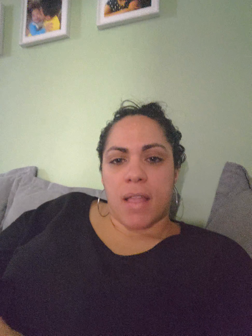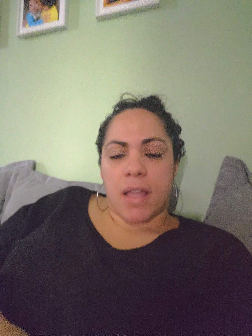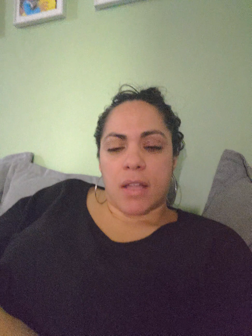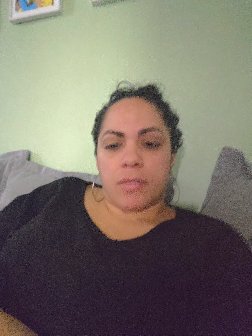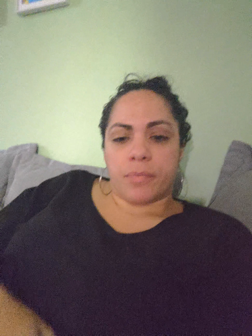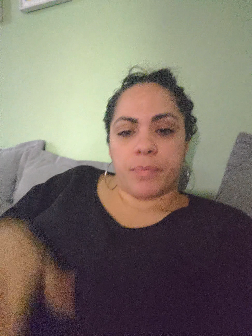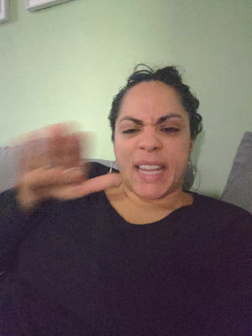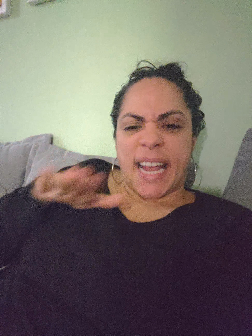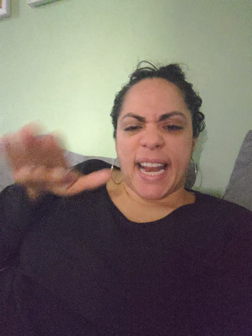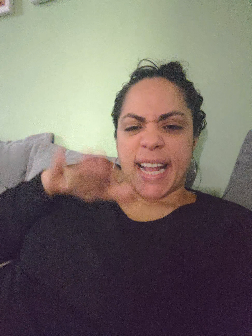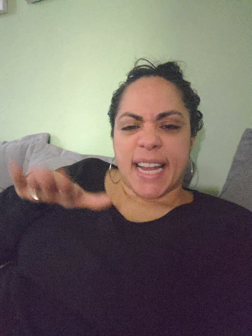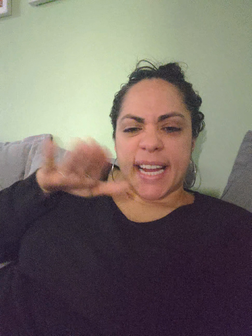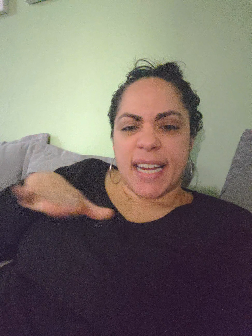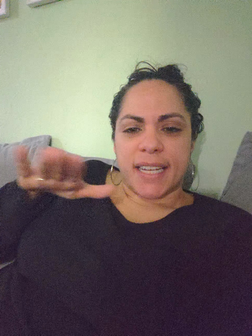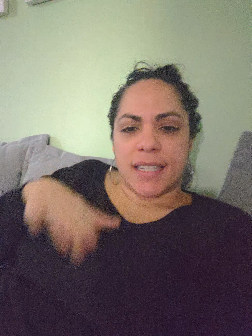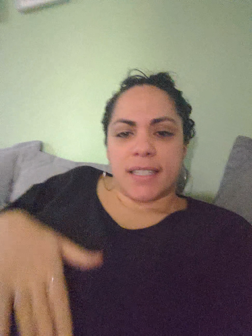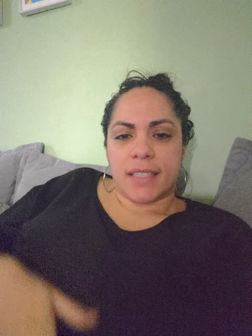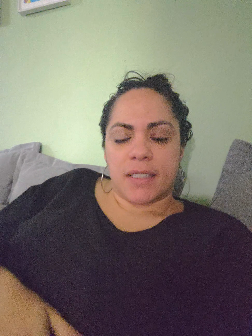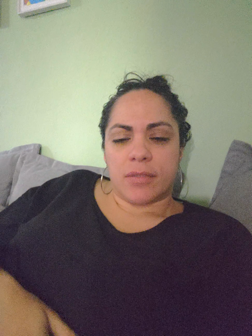clean